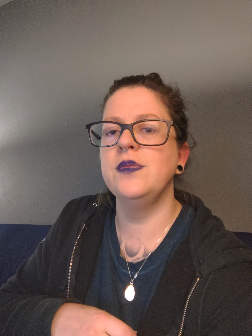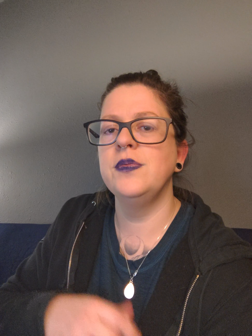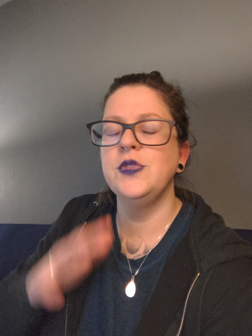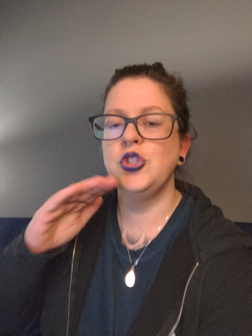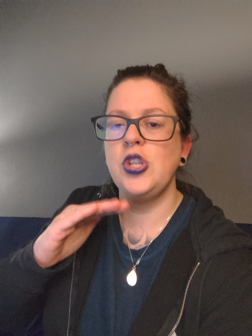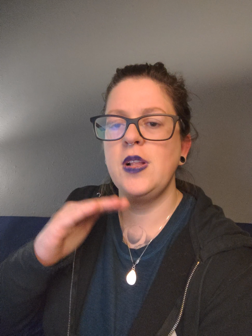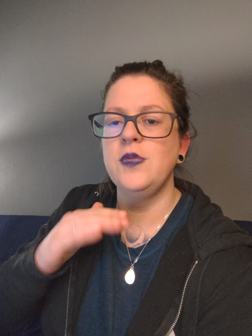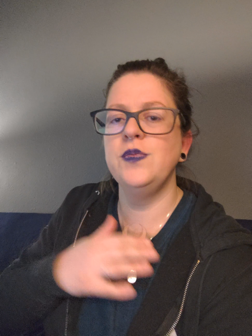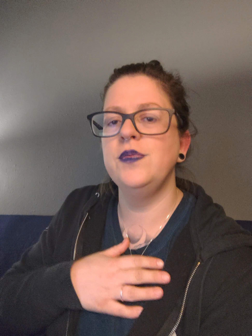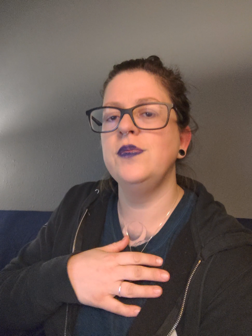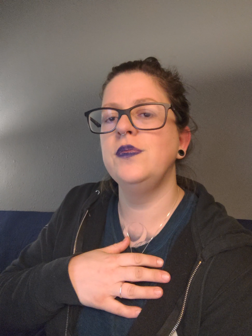child